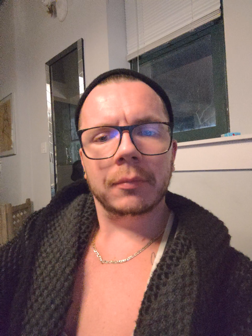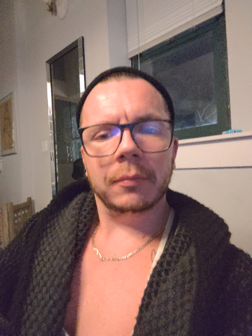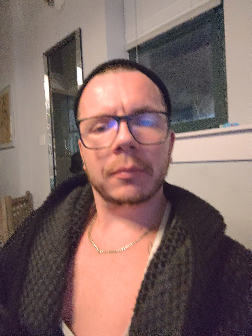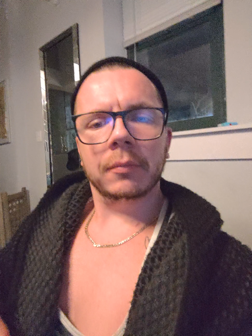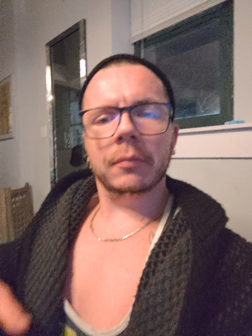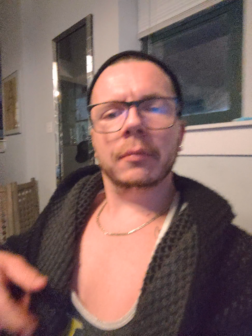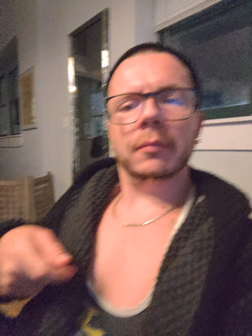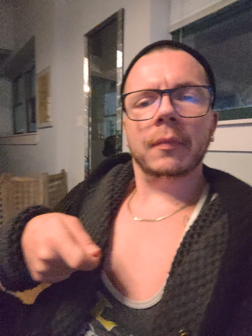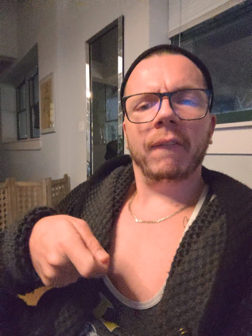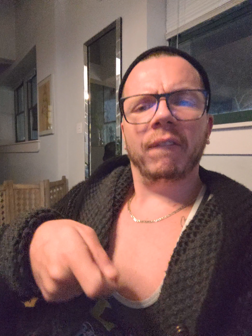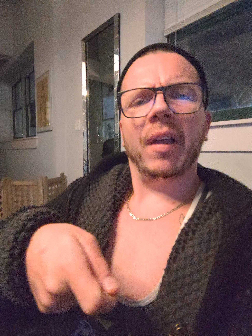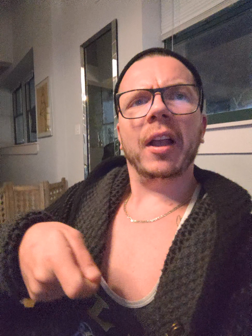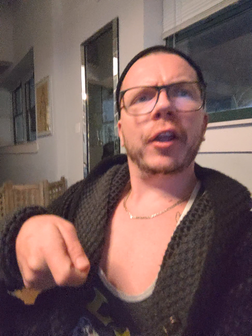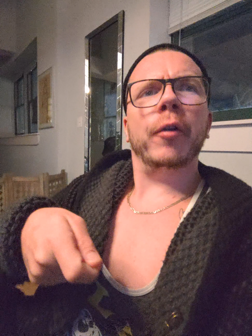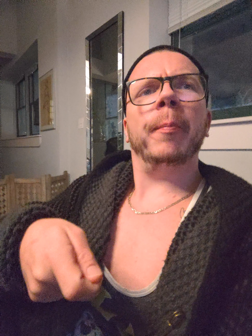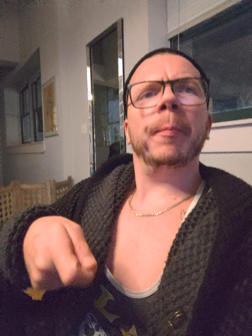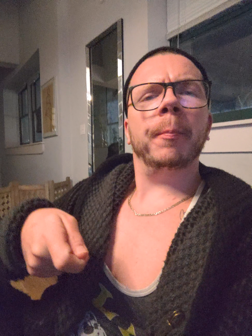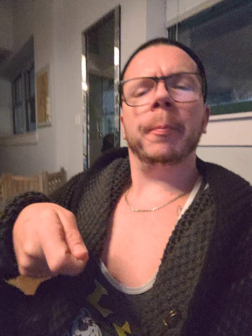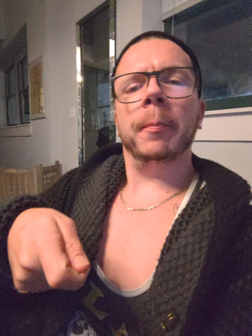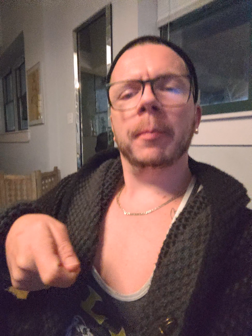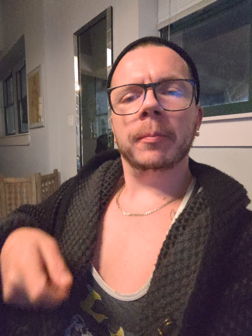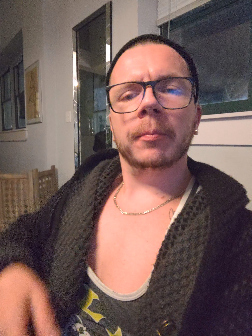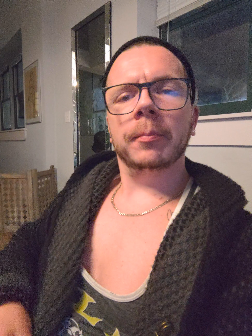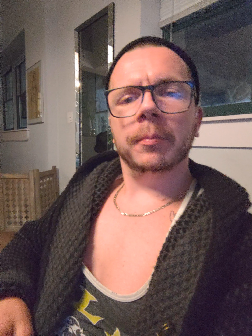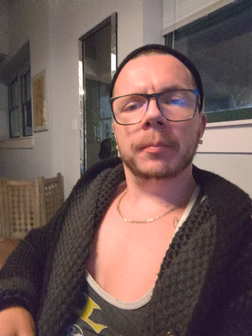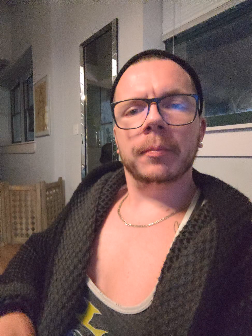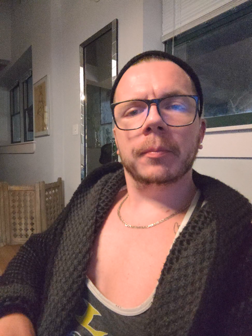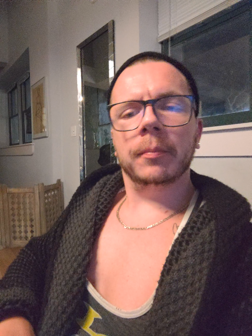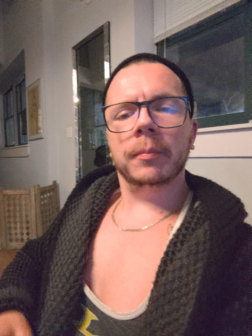vacuum